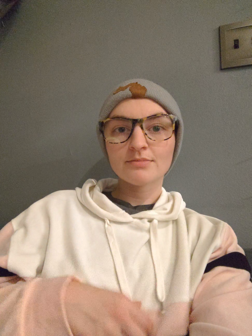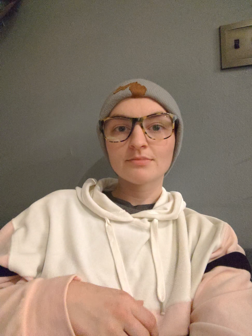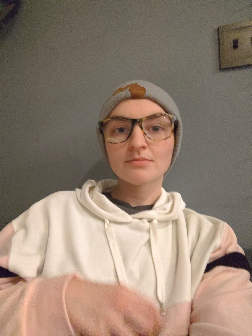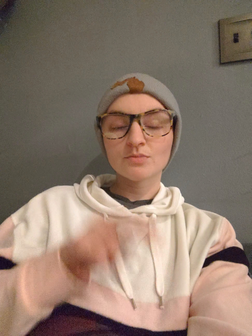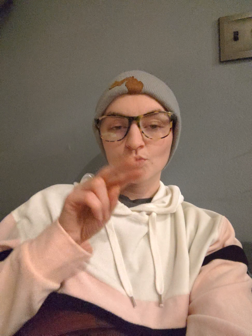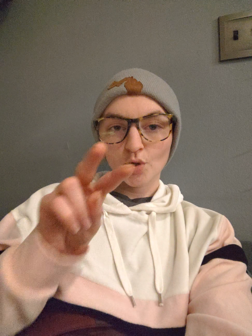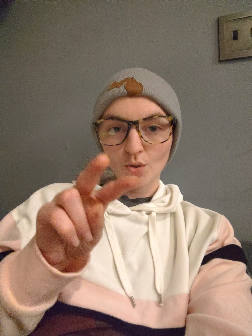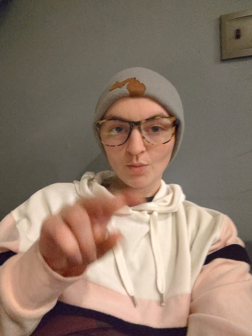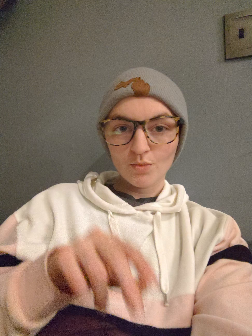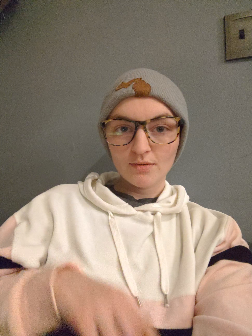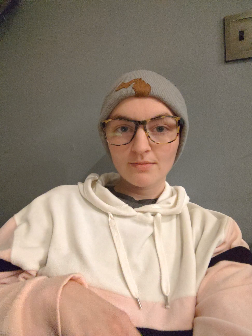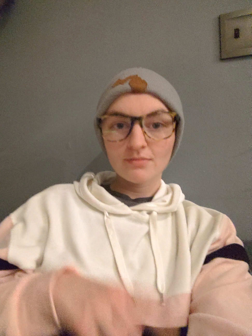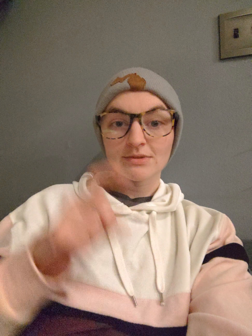look